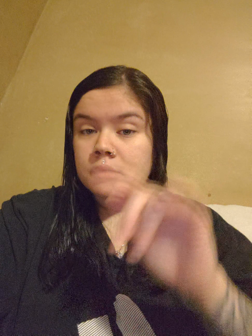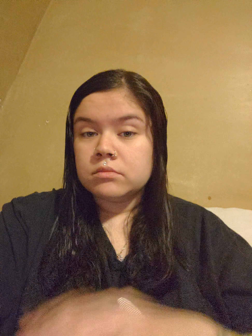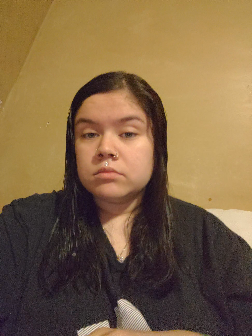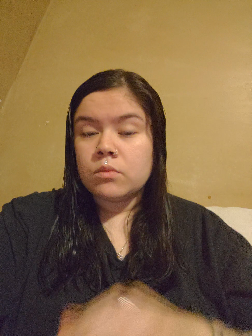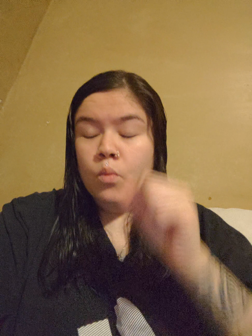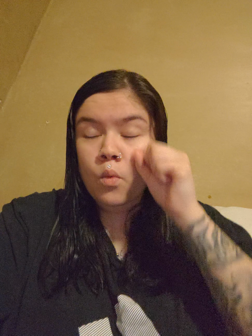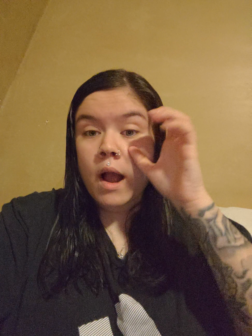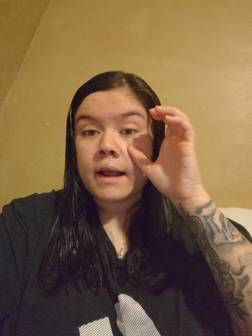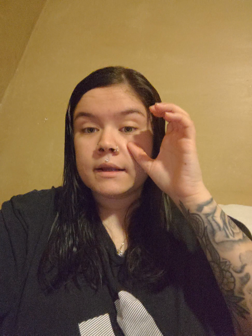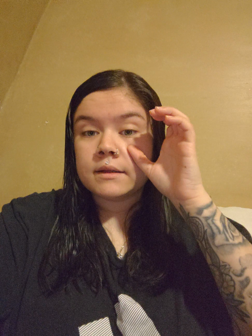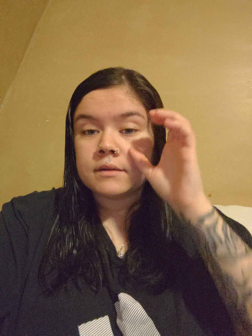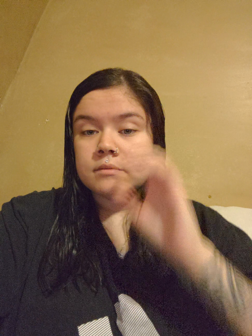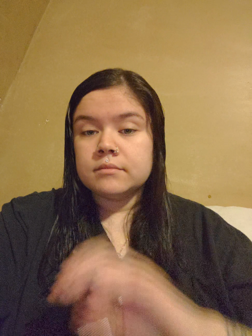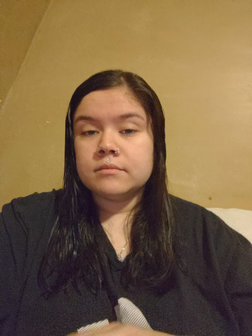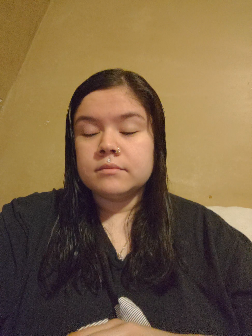awake